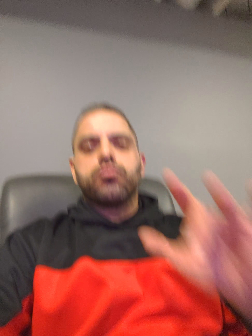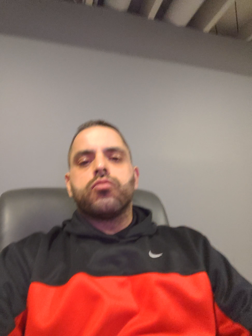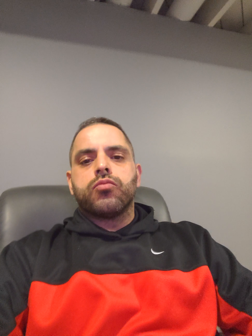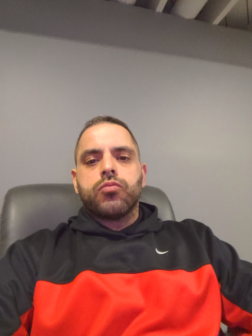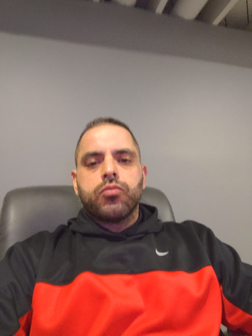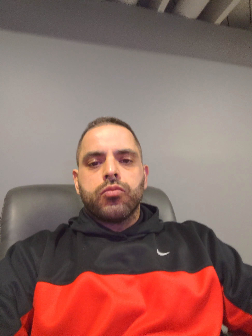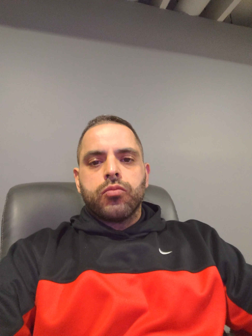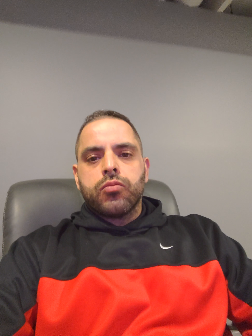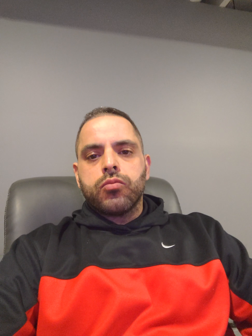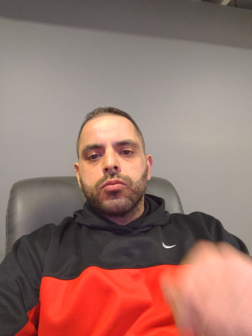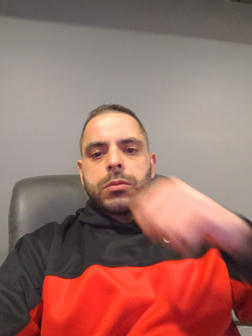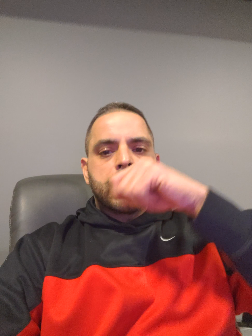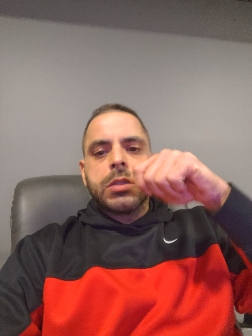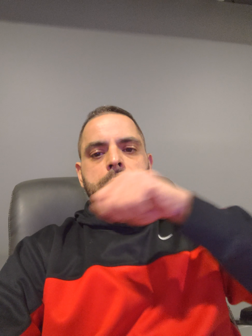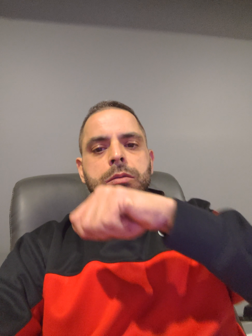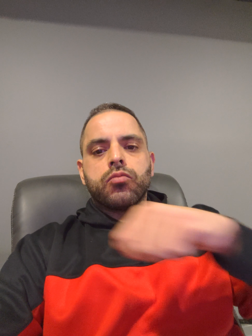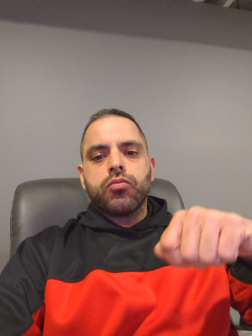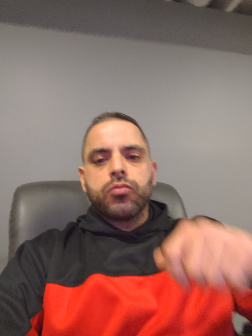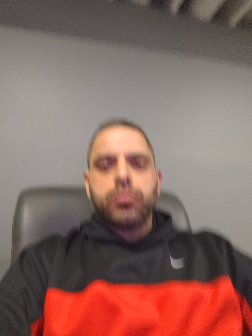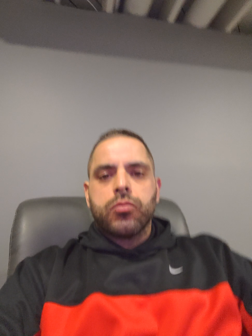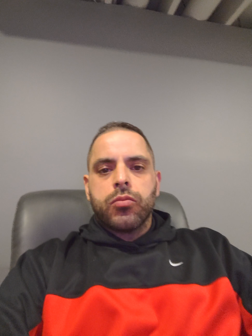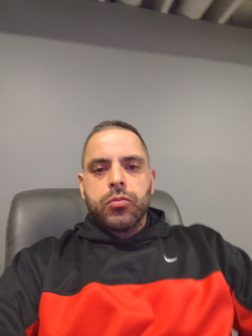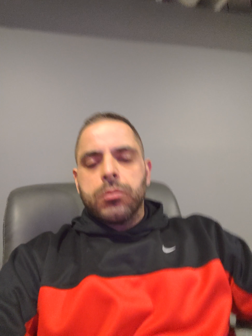toothbrush